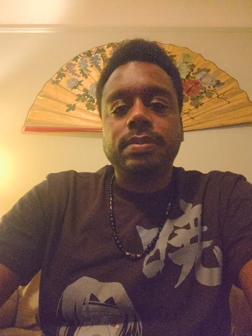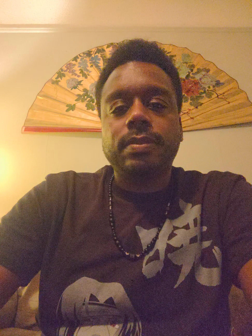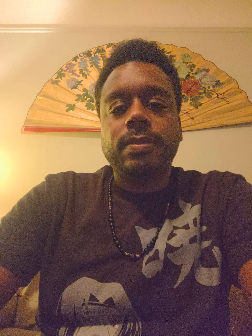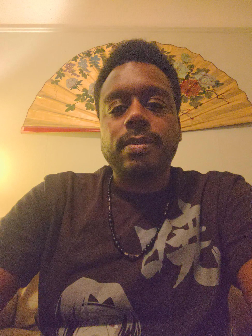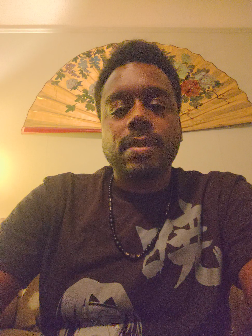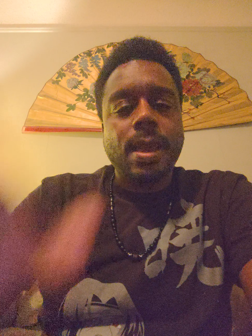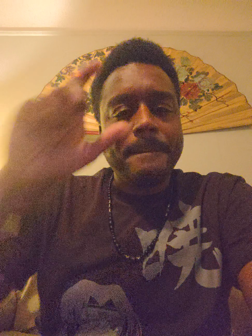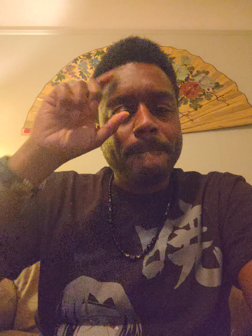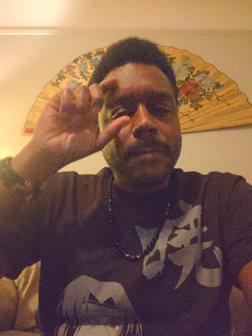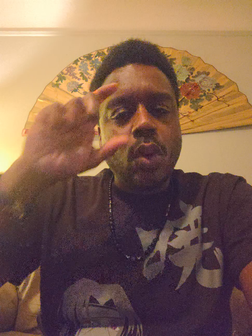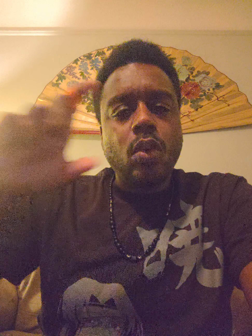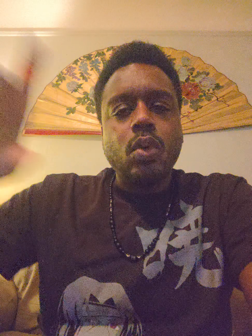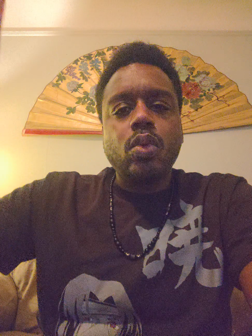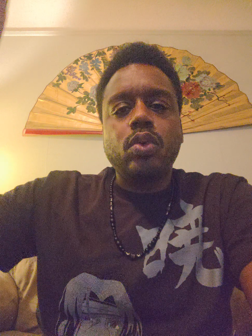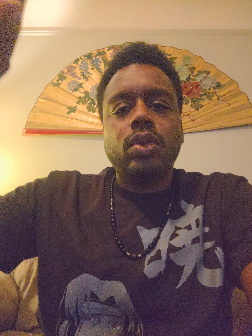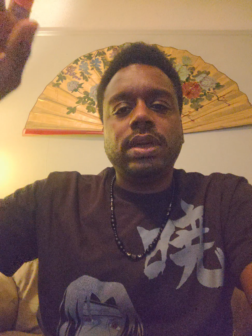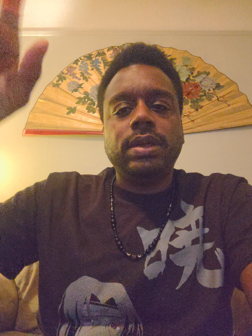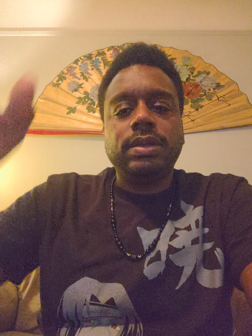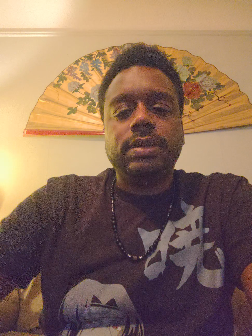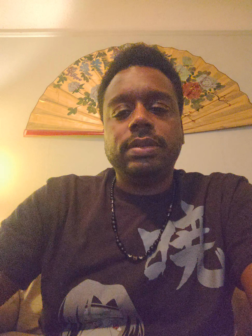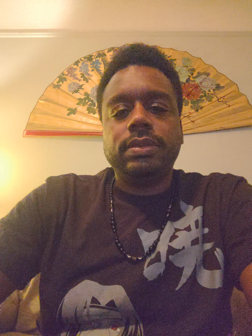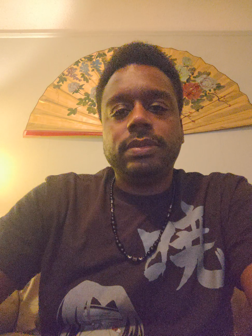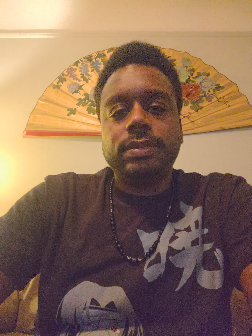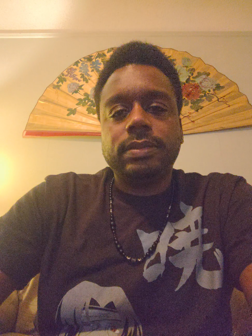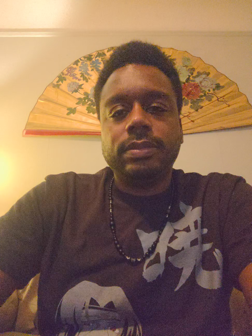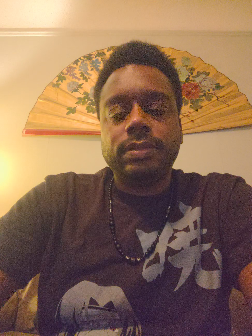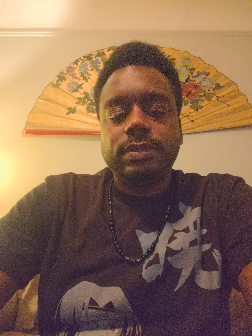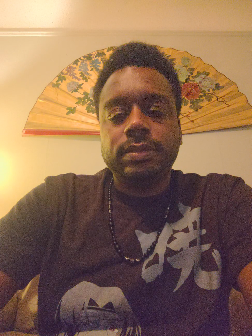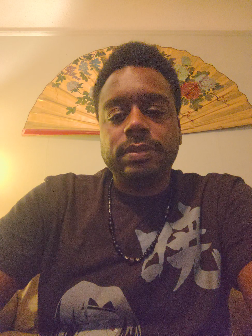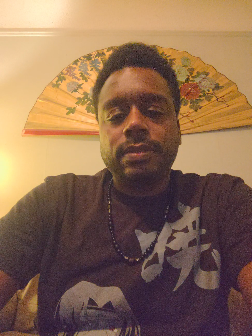moon